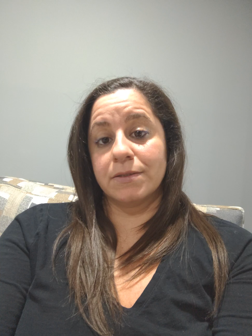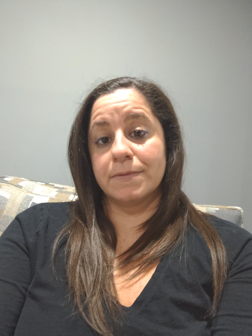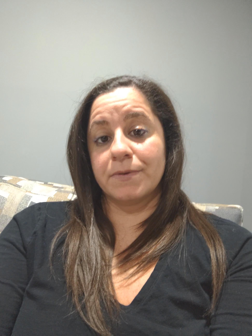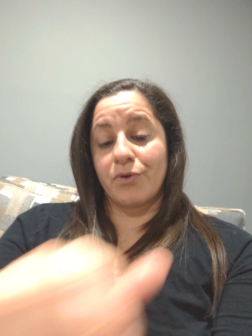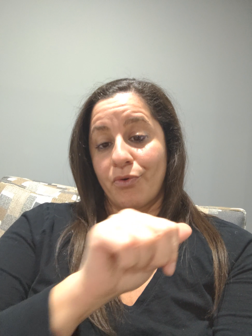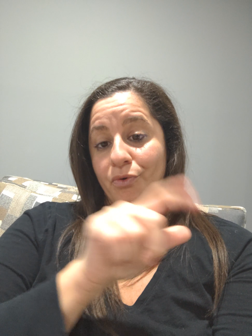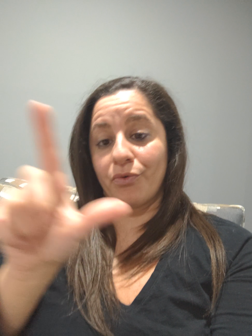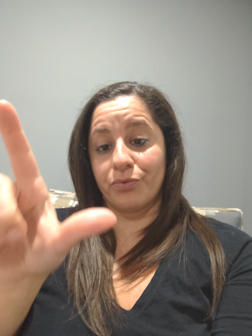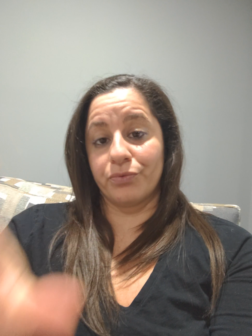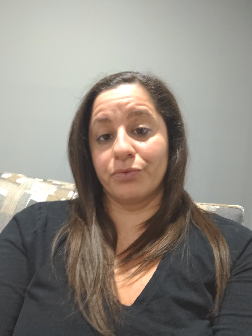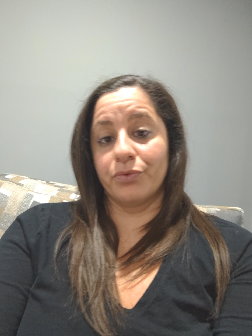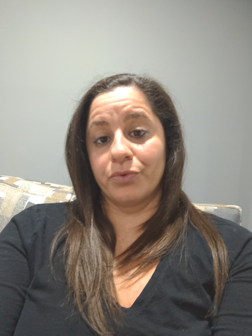all